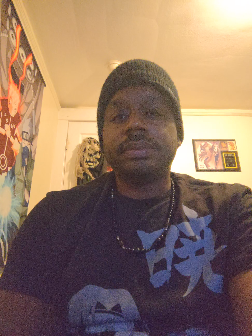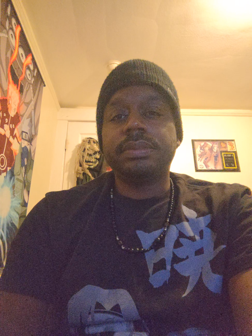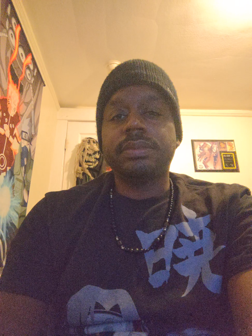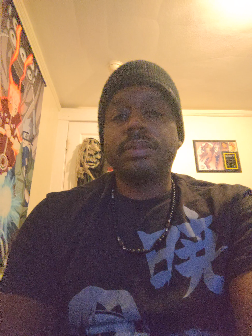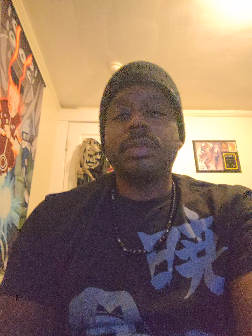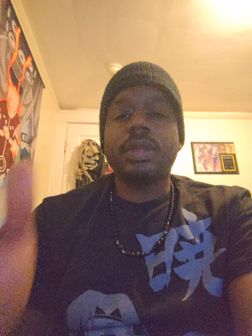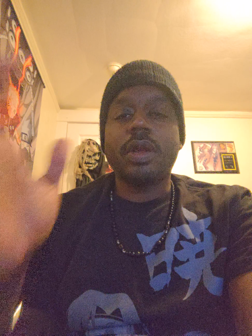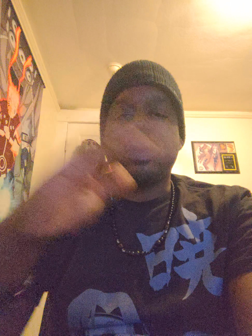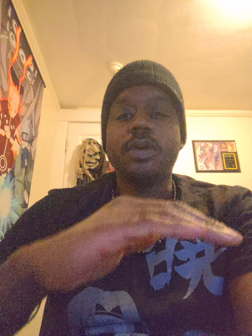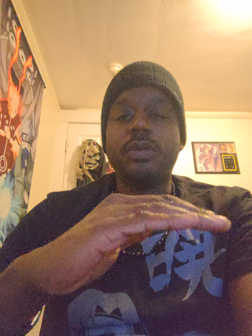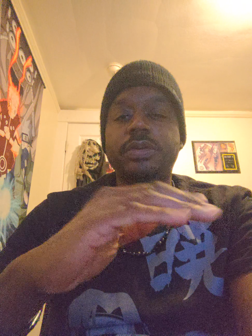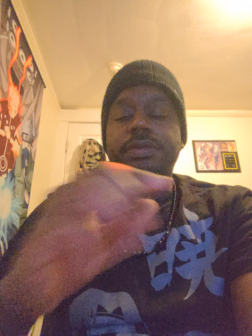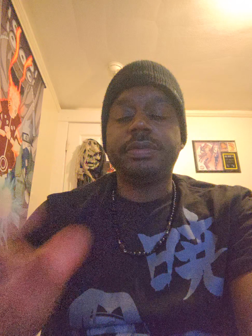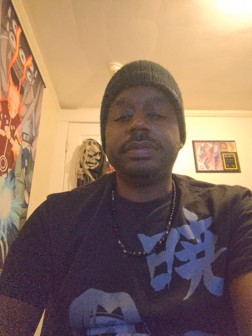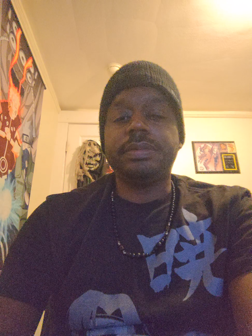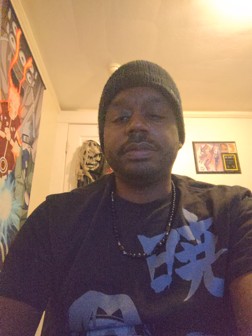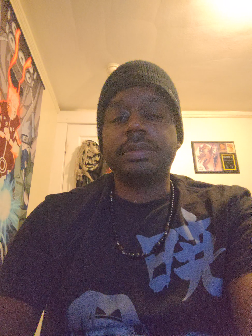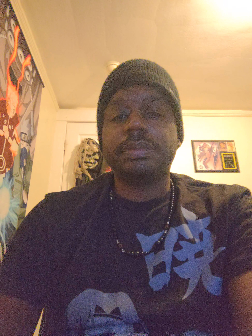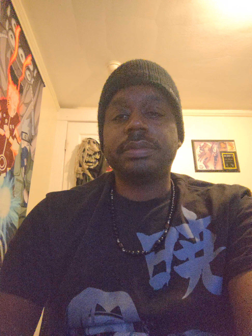on